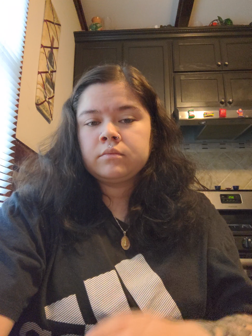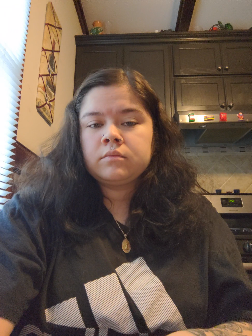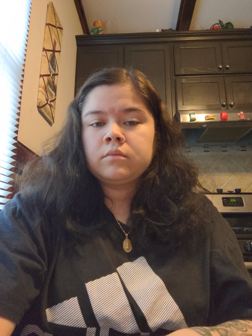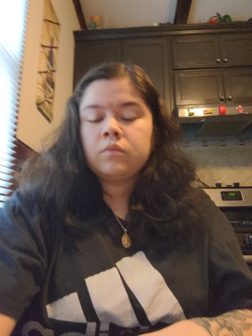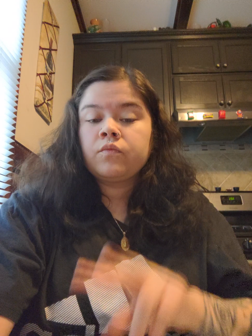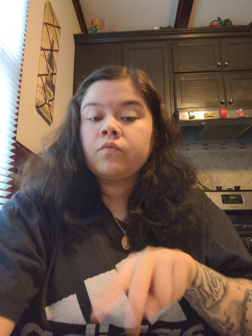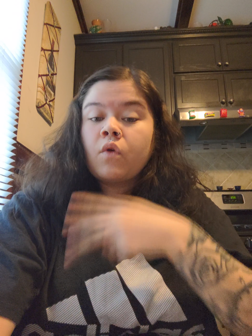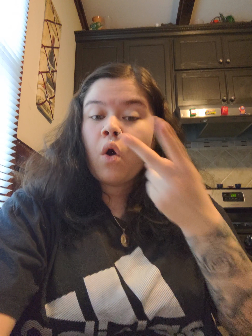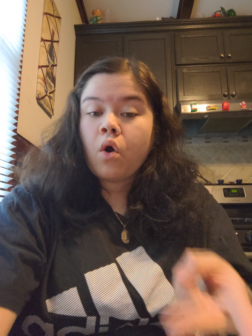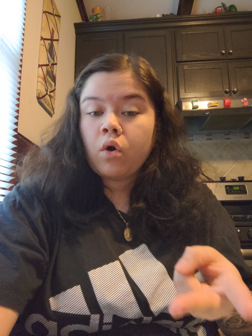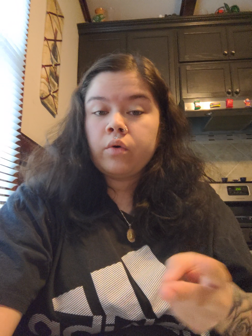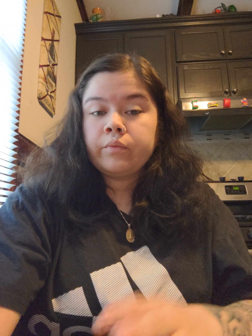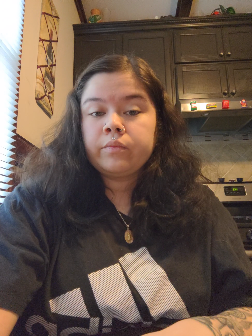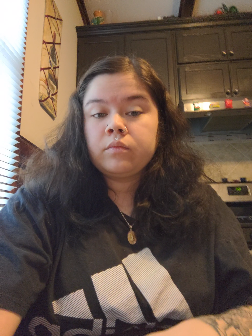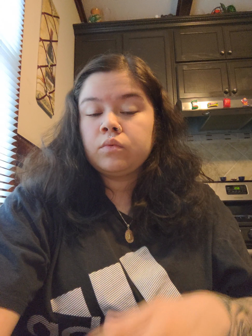fall